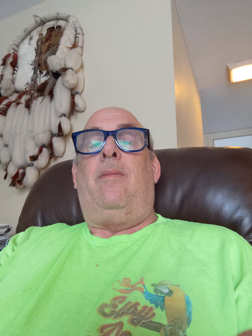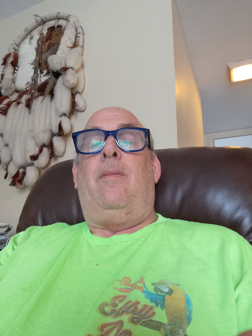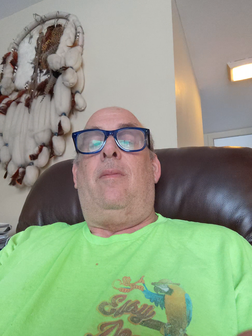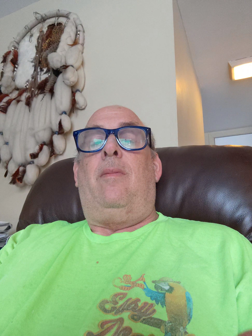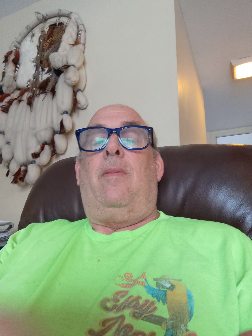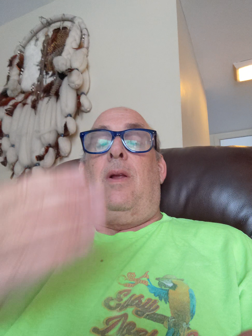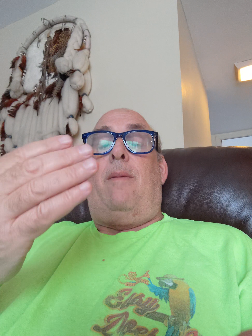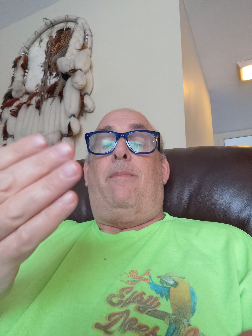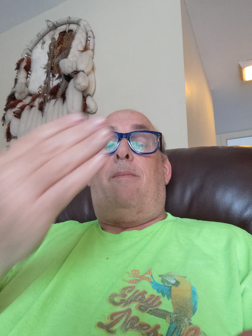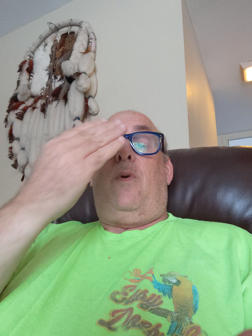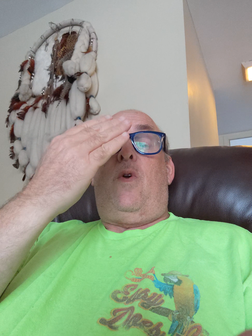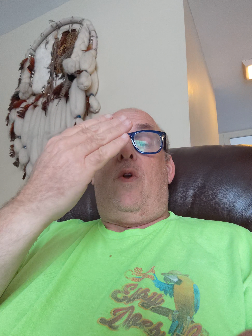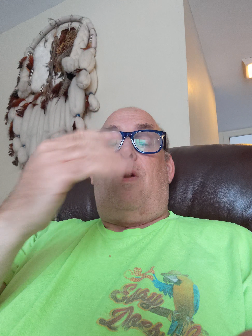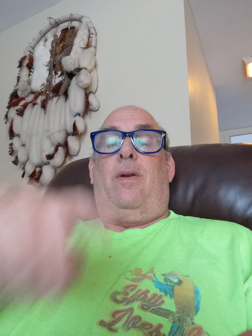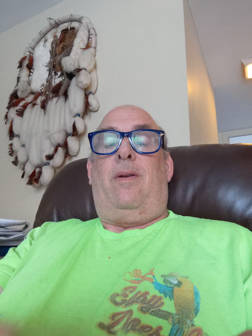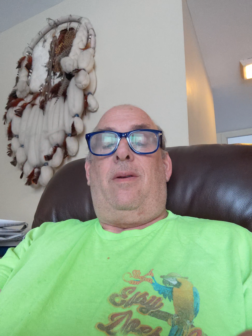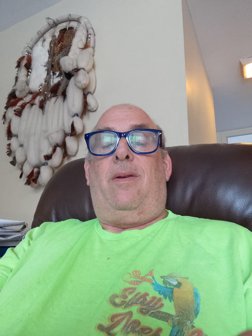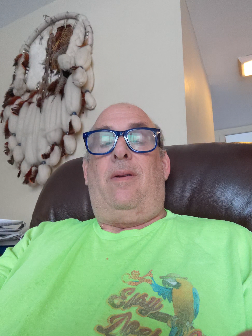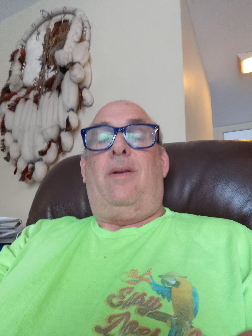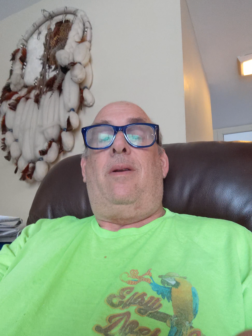morning